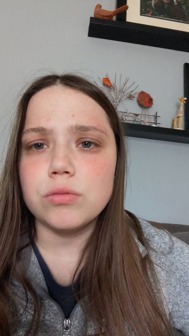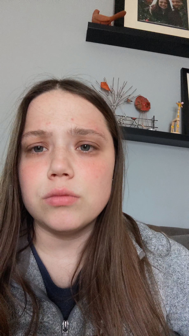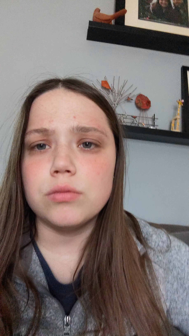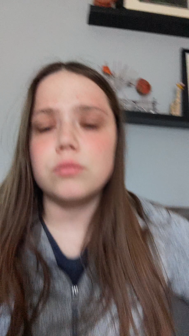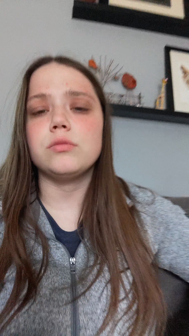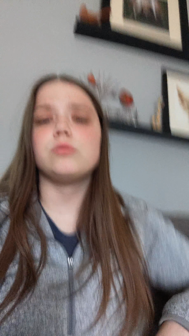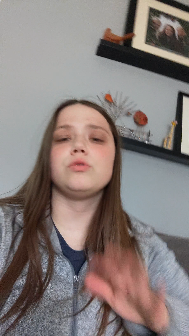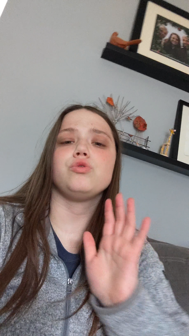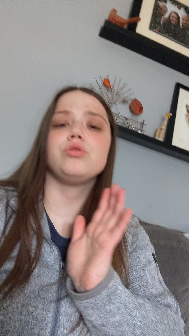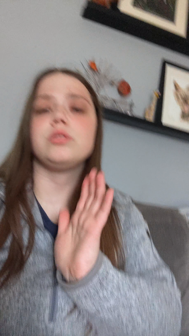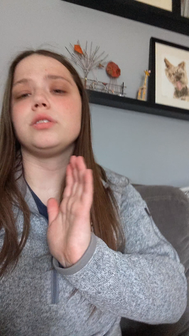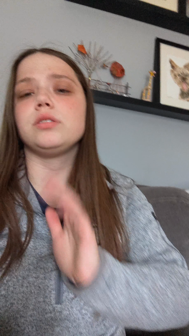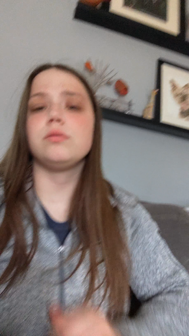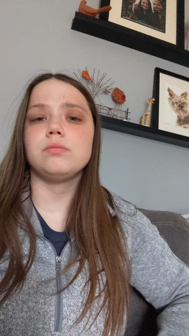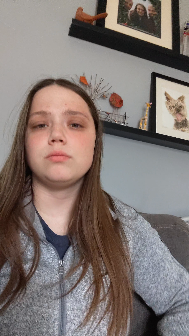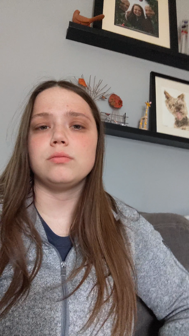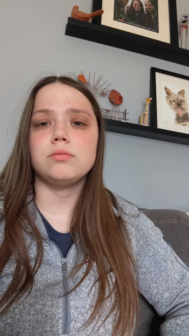cheese